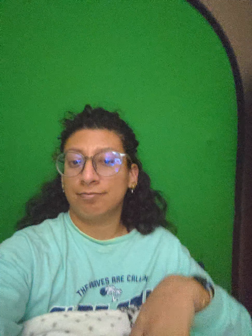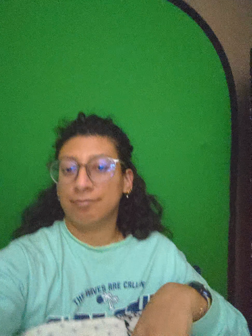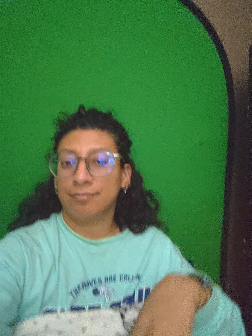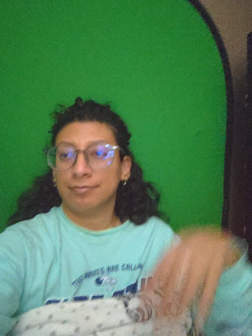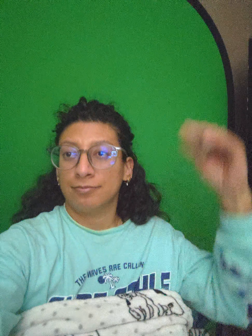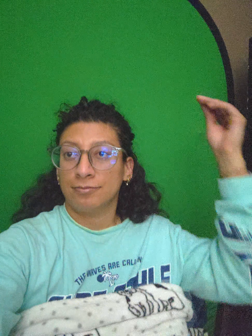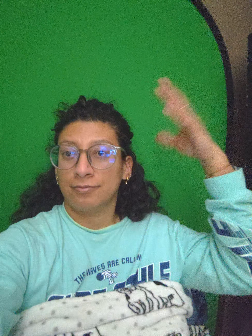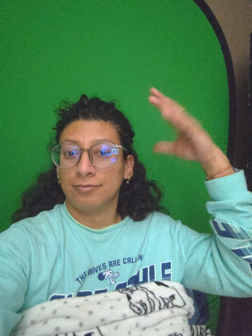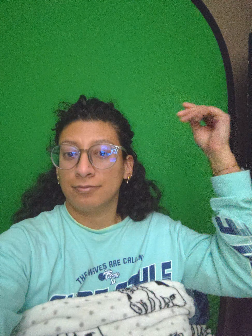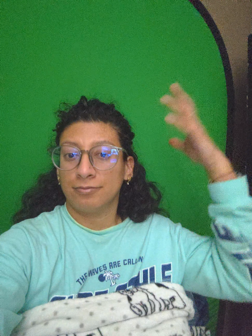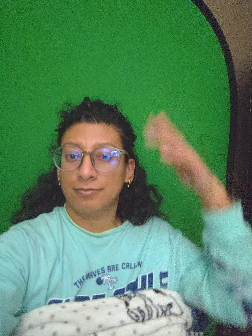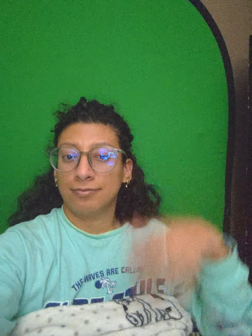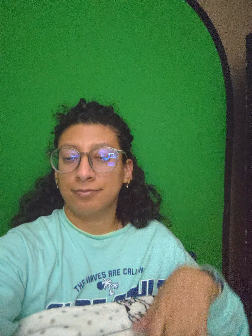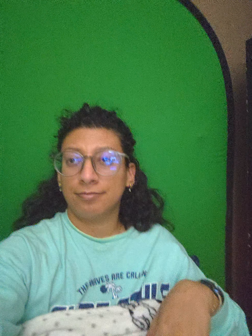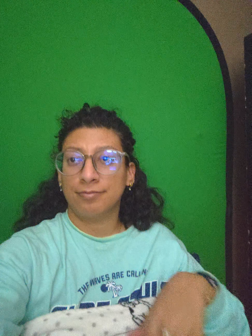shower